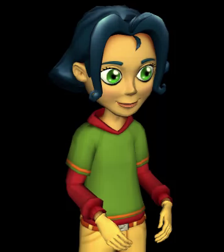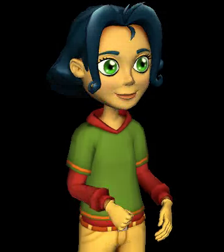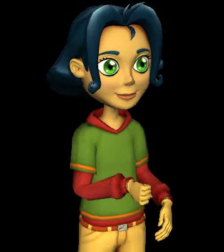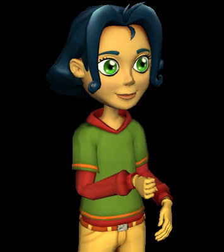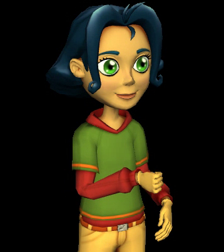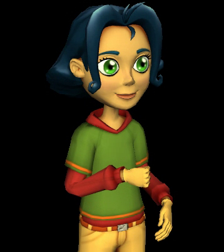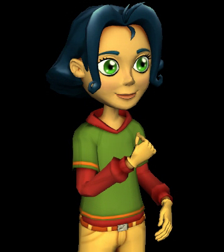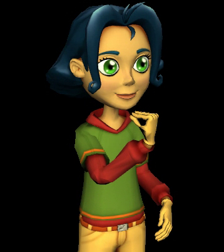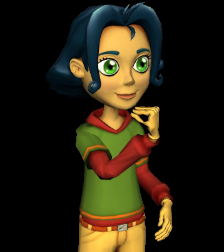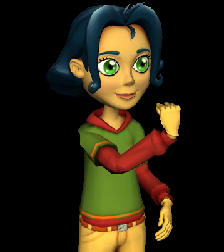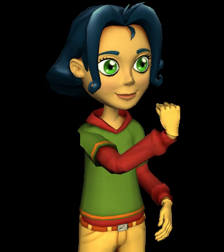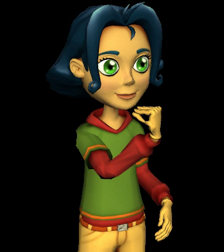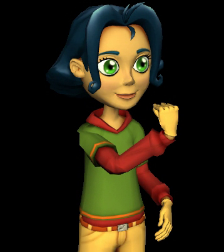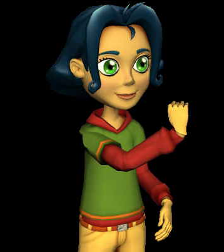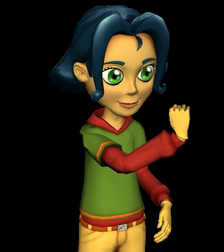ثلاجة